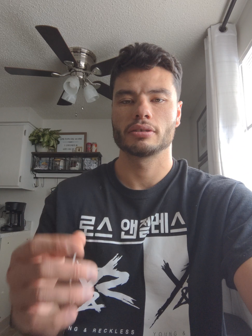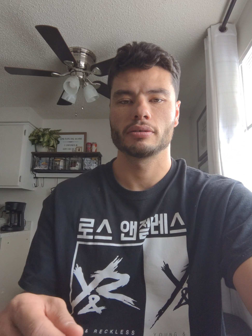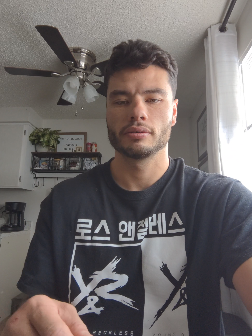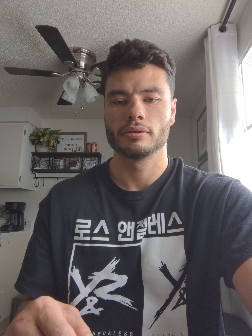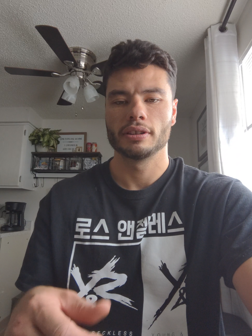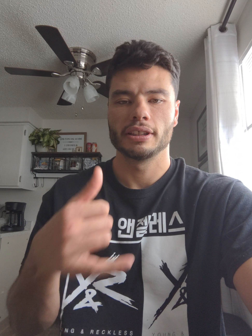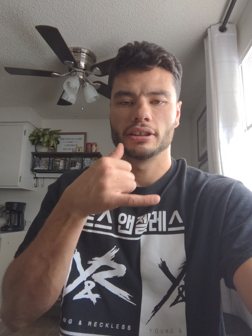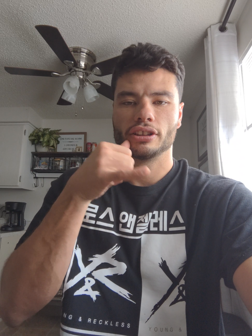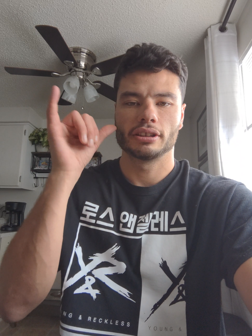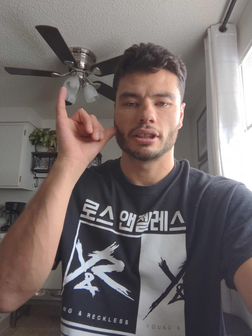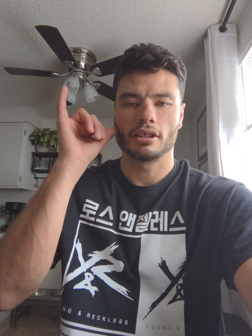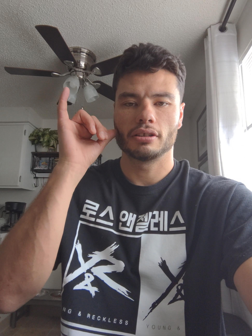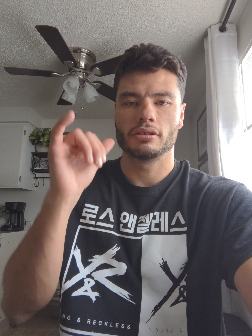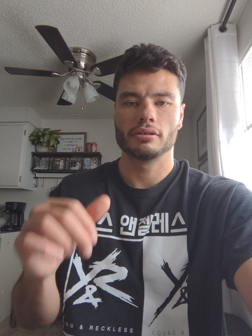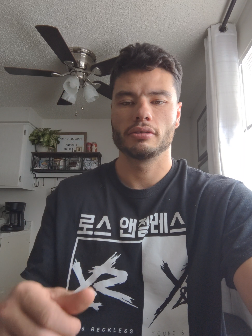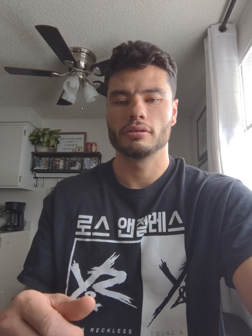yesterday